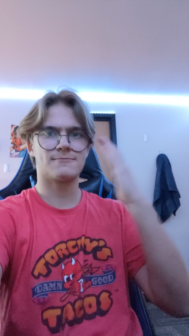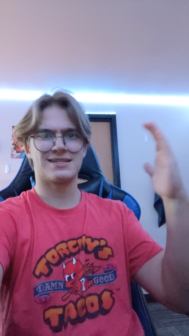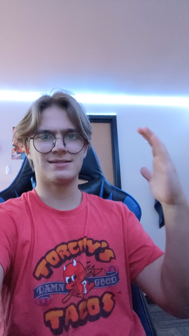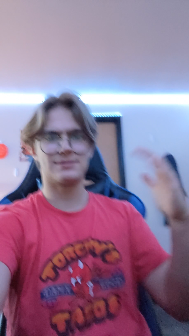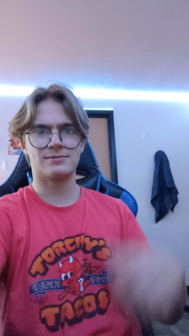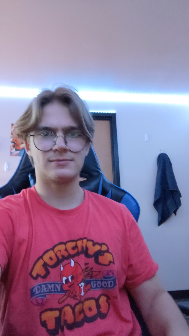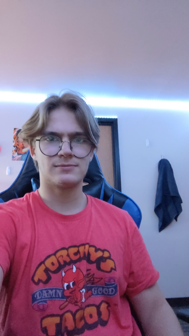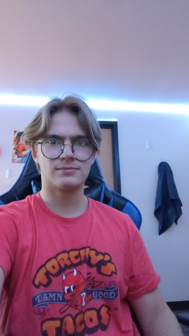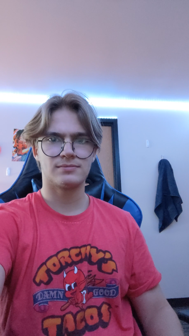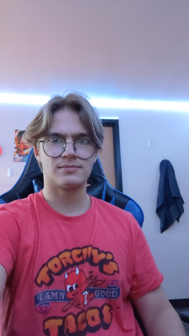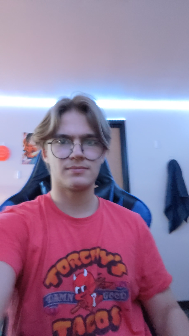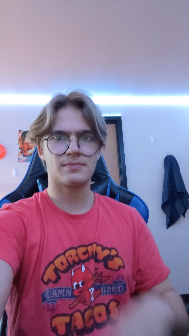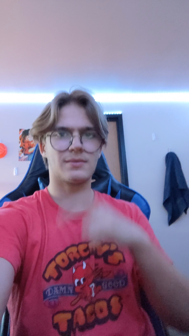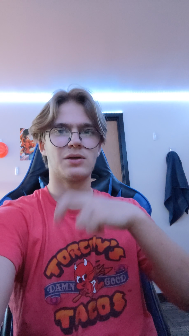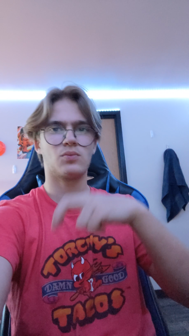potato